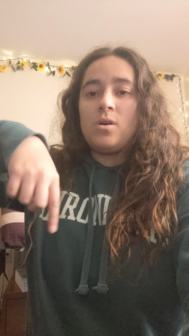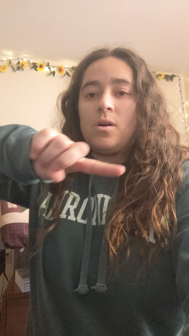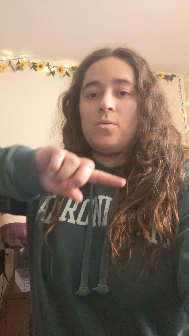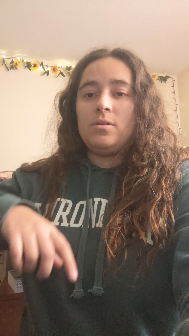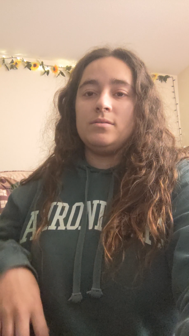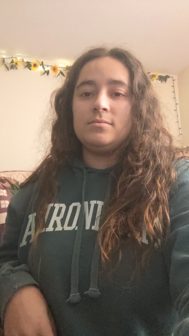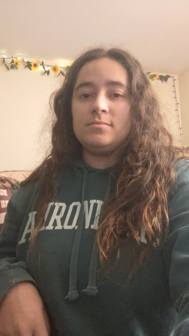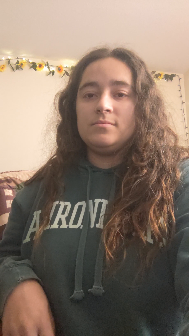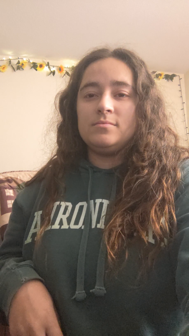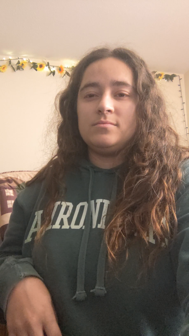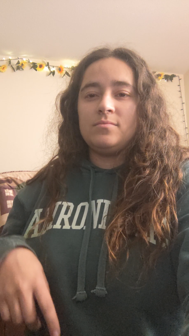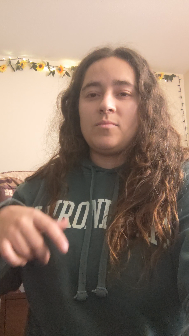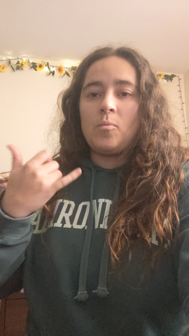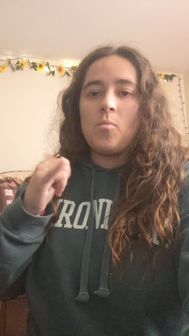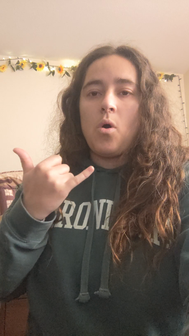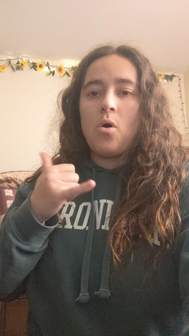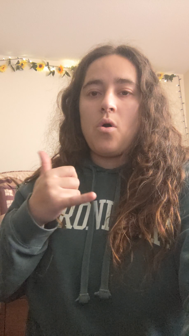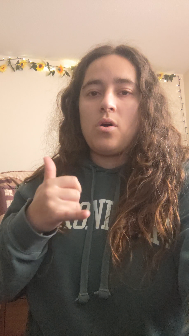party